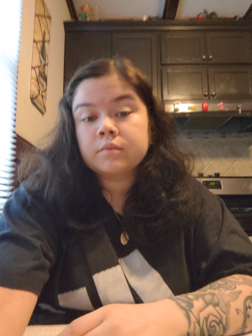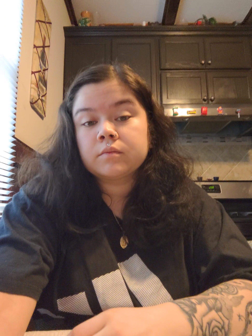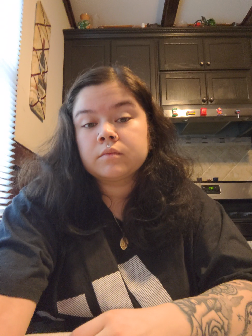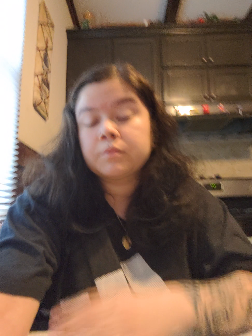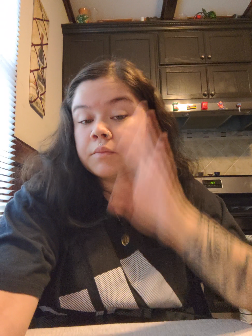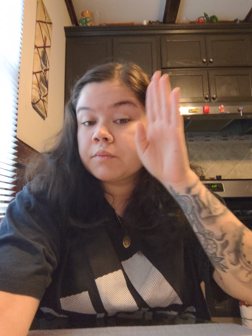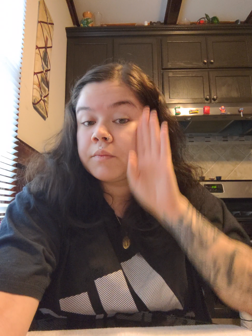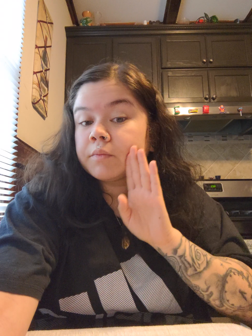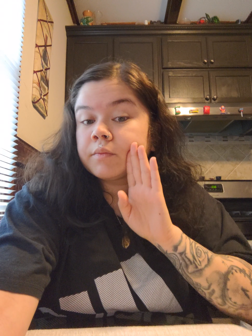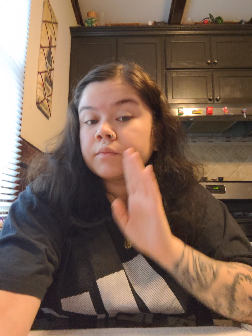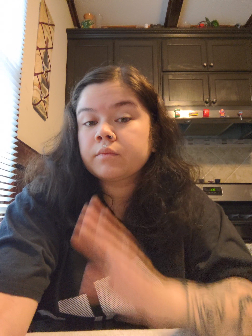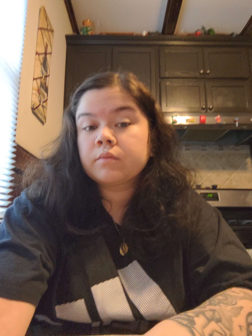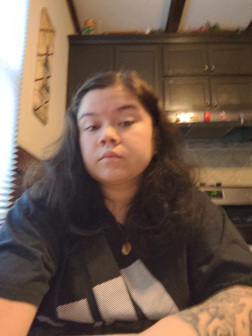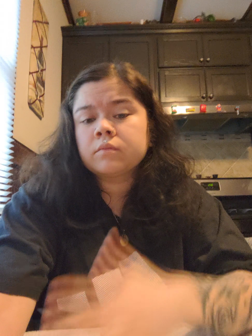brown